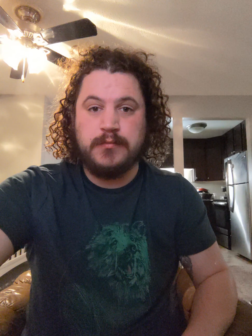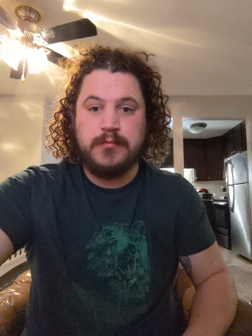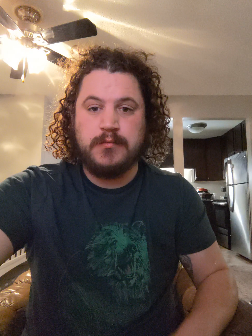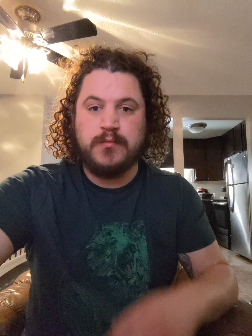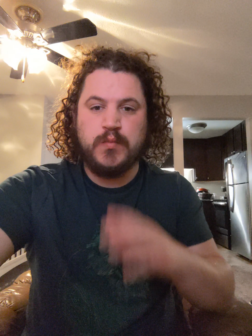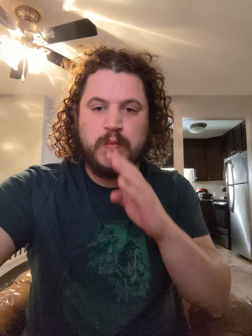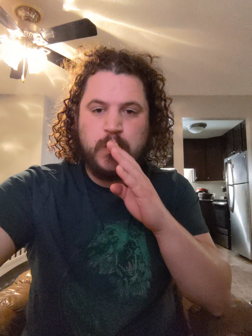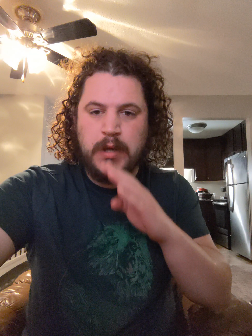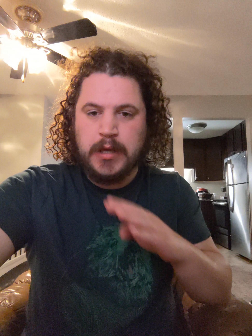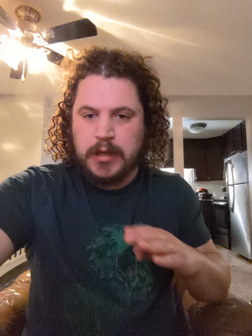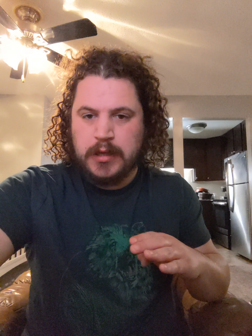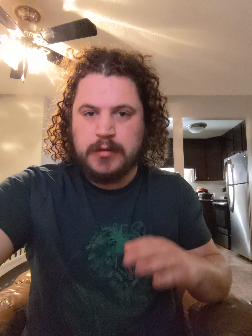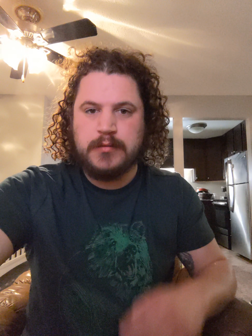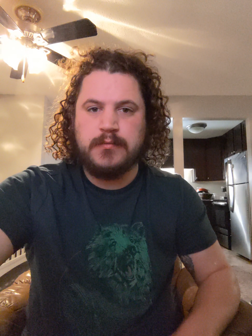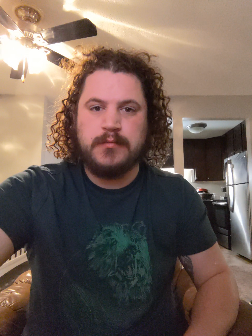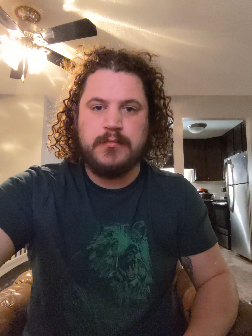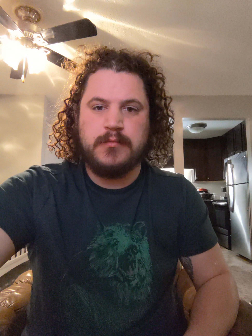quiet